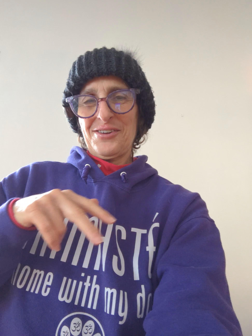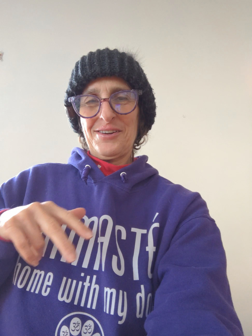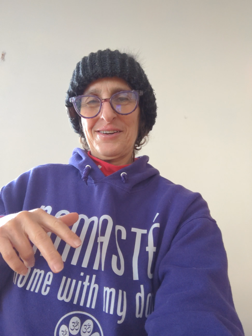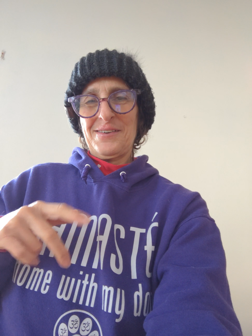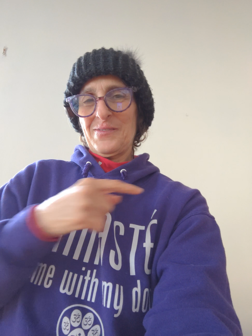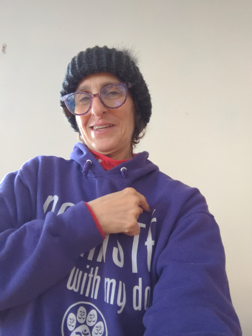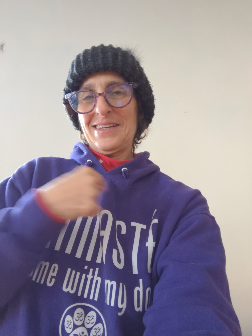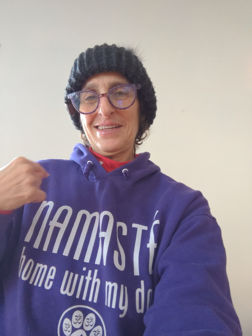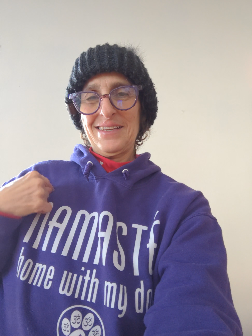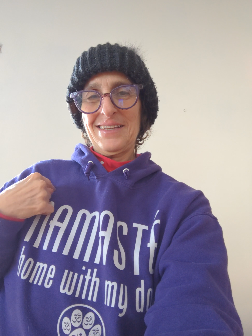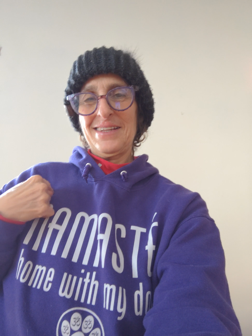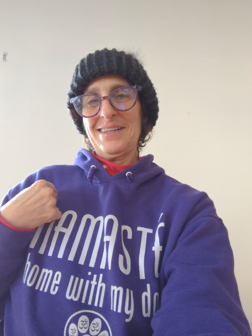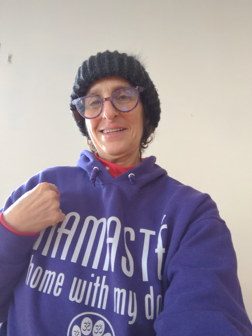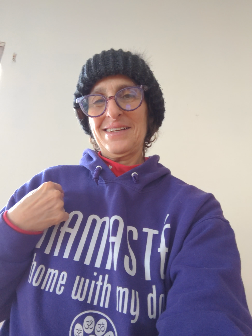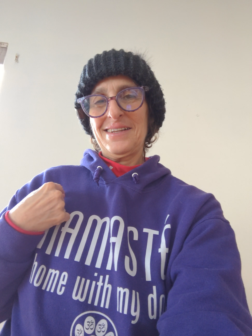we